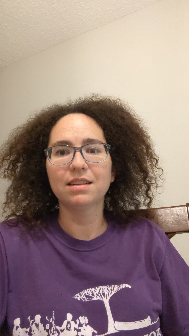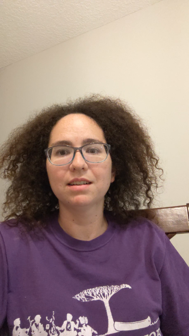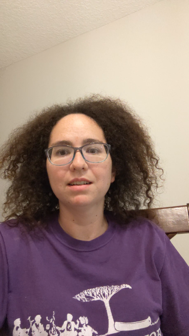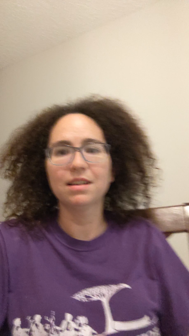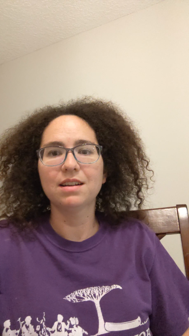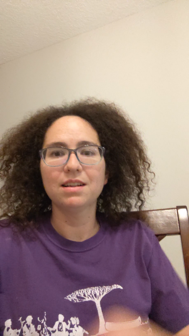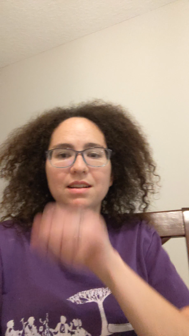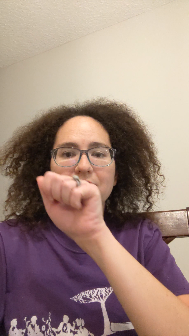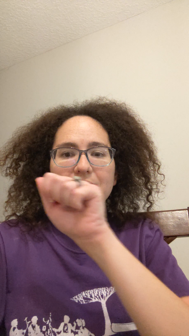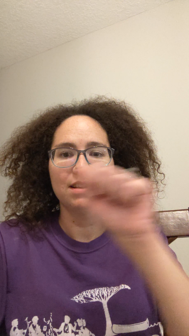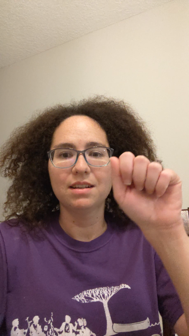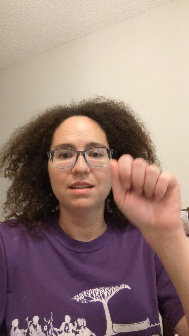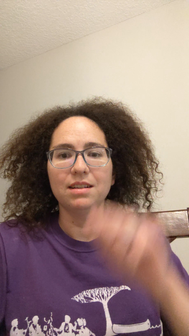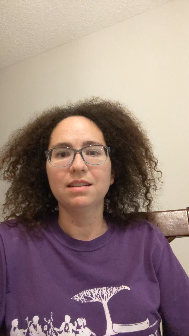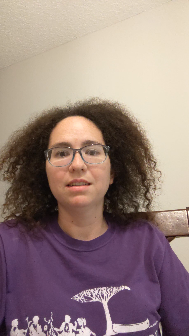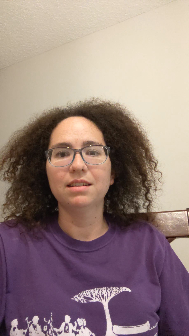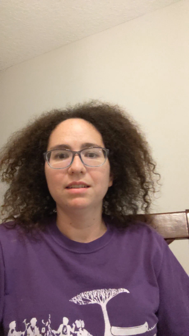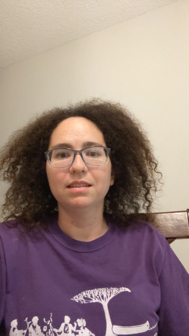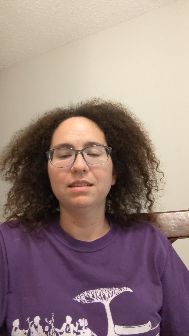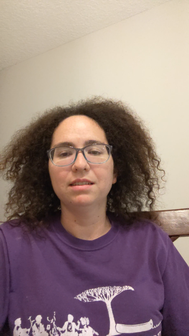a